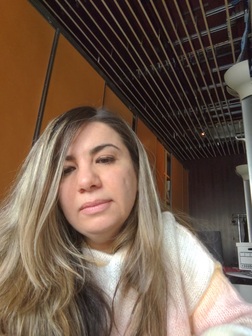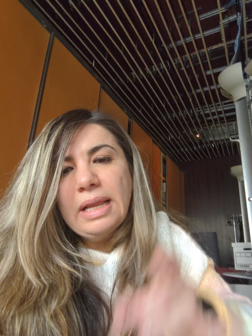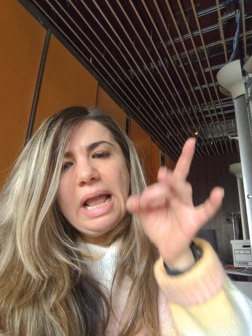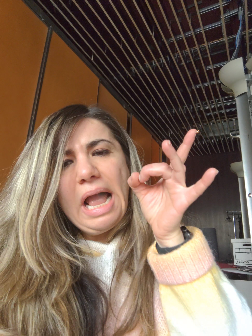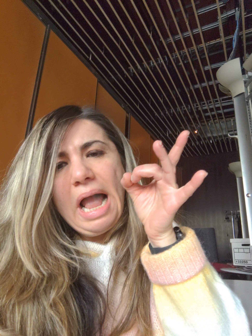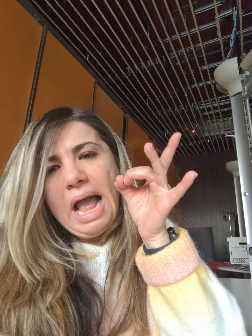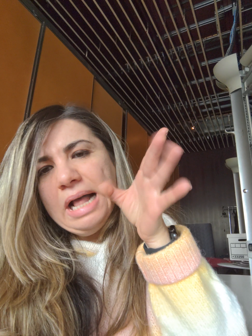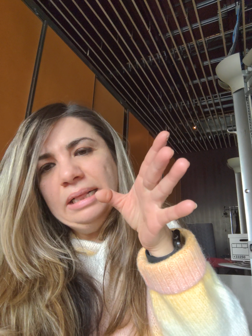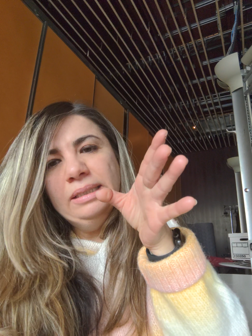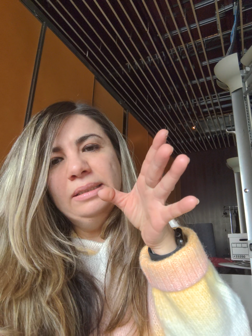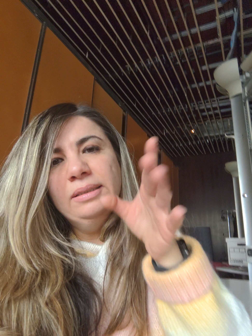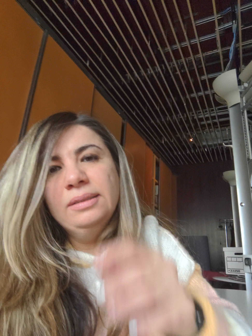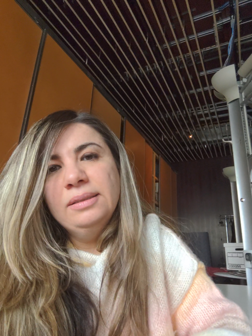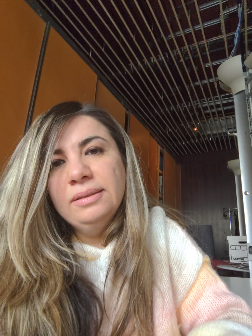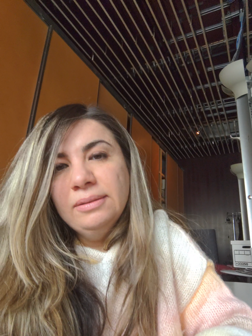hate